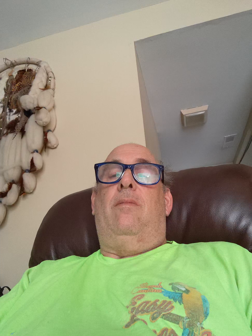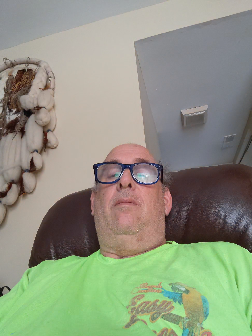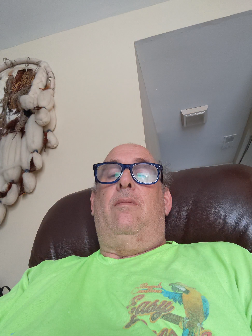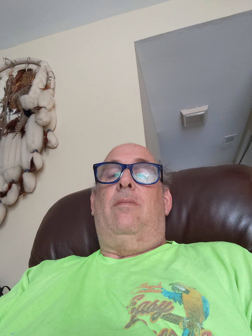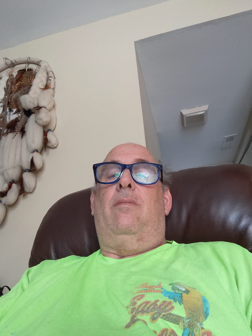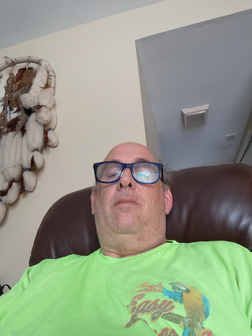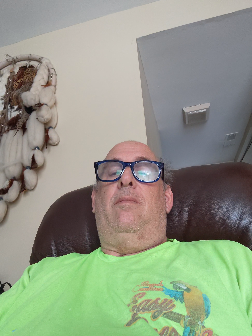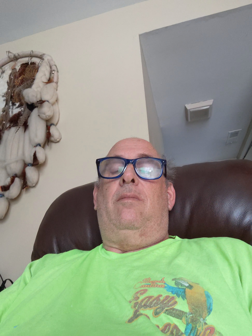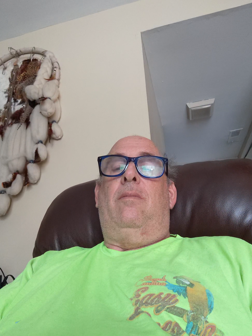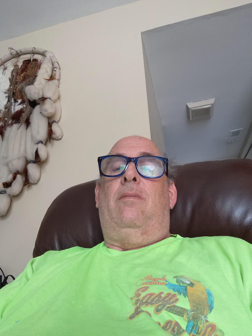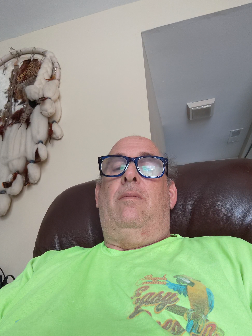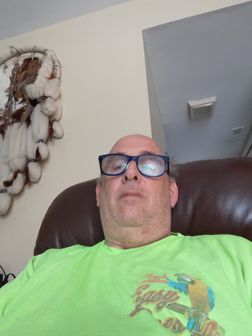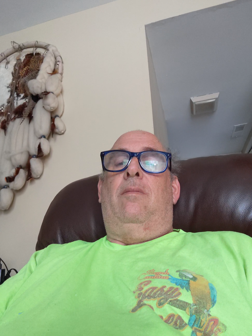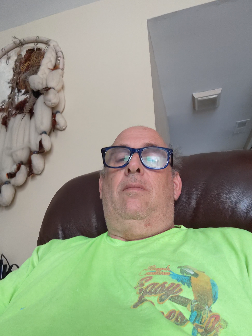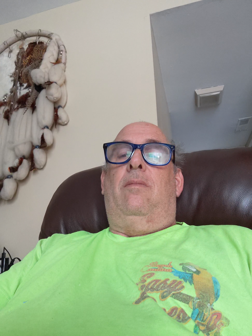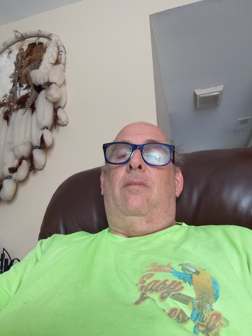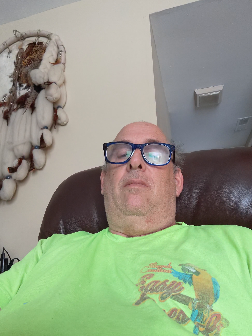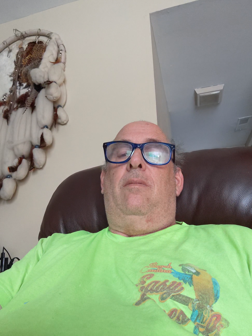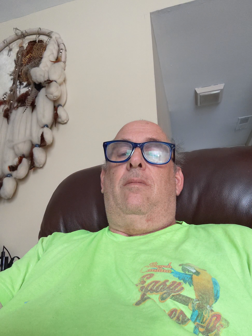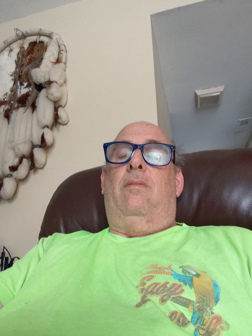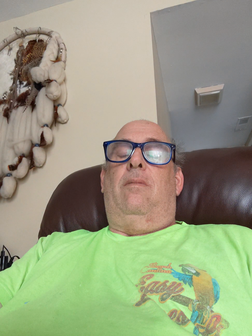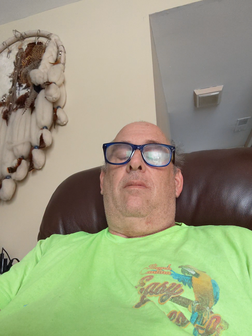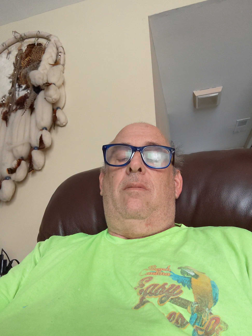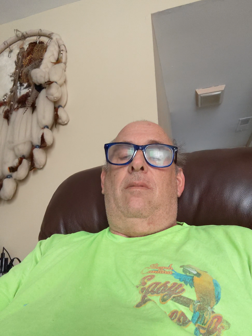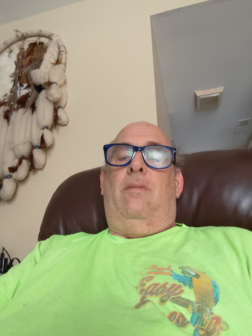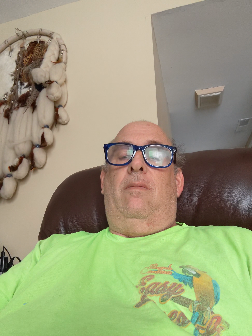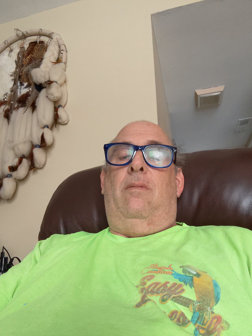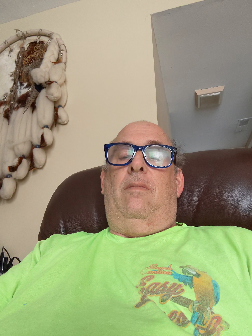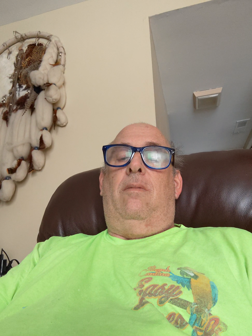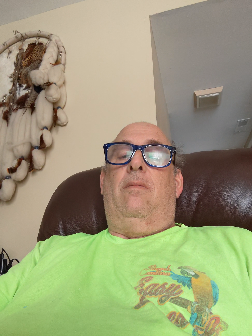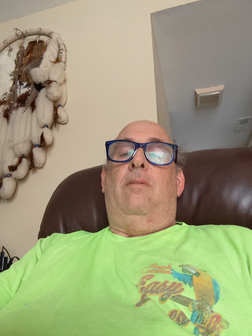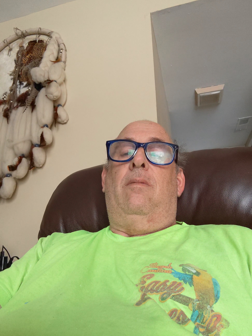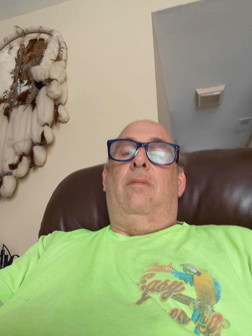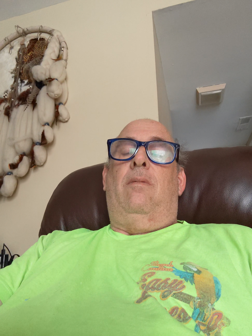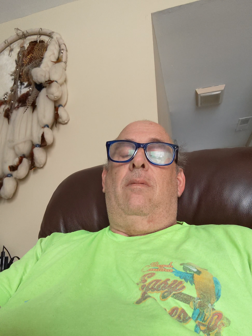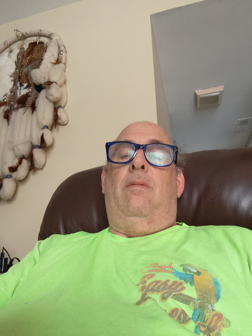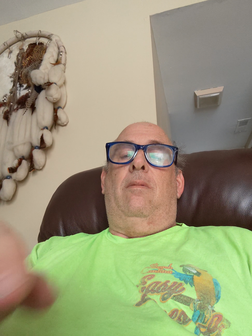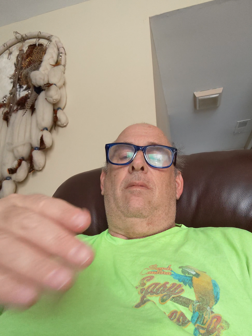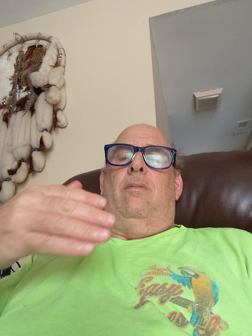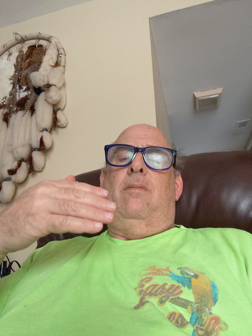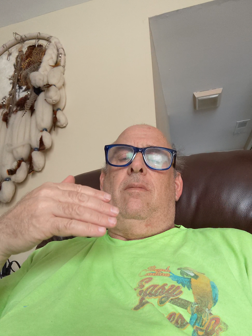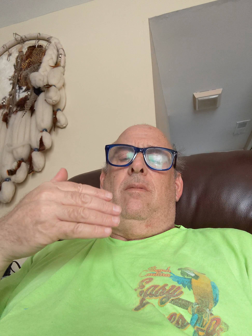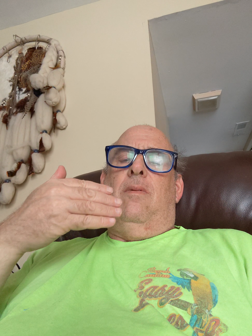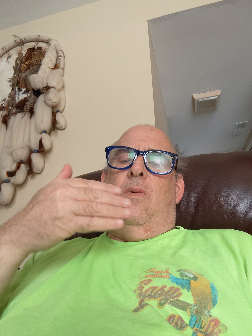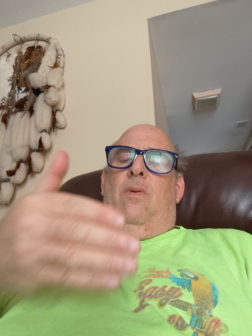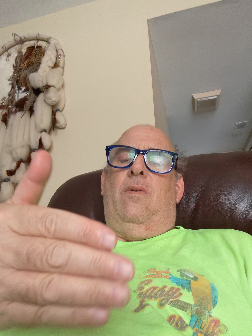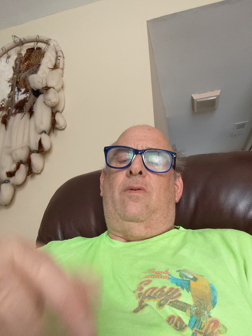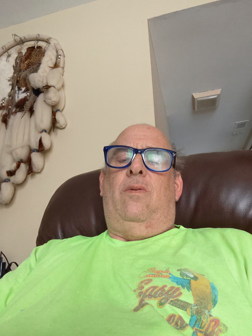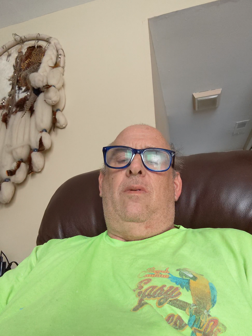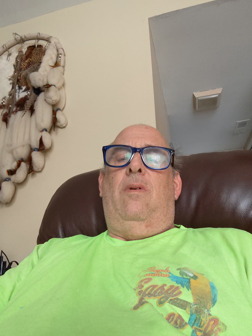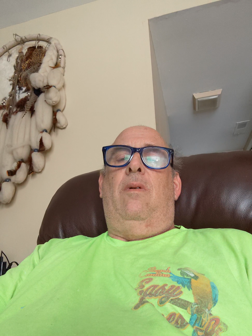close